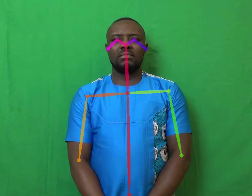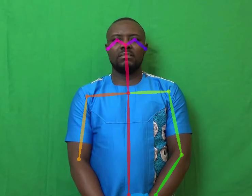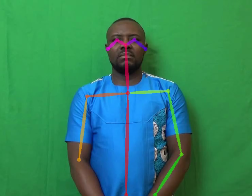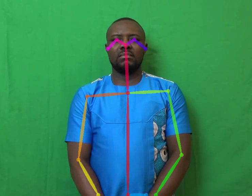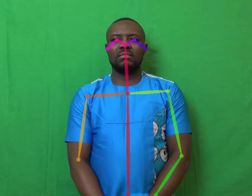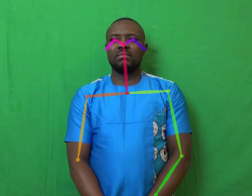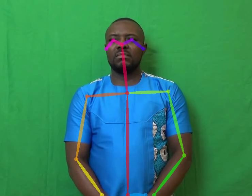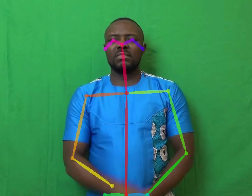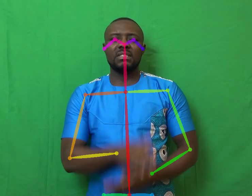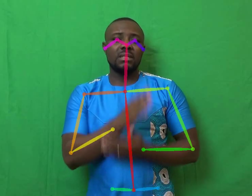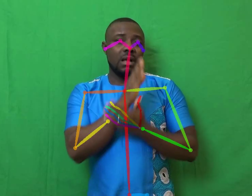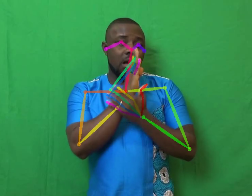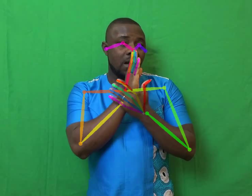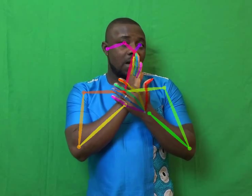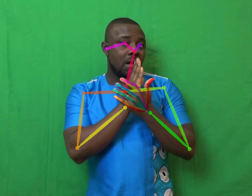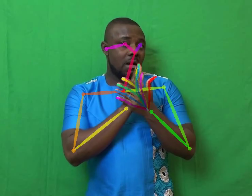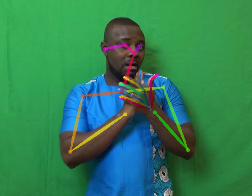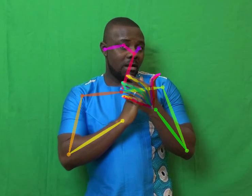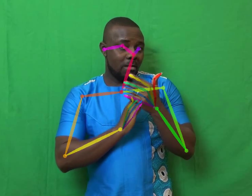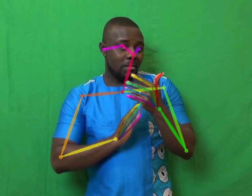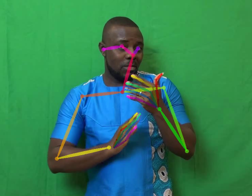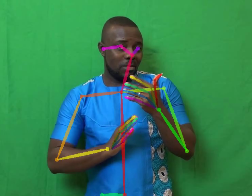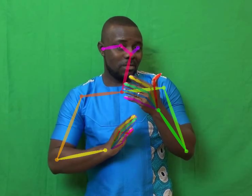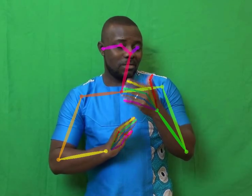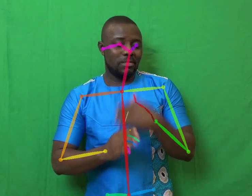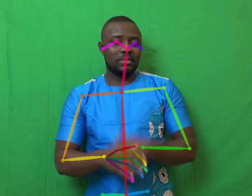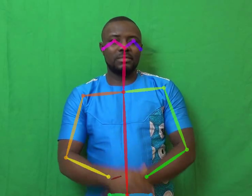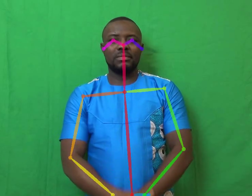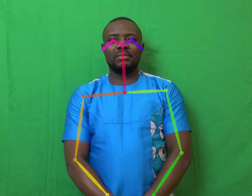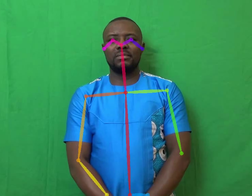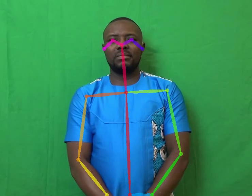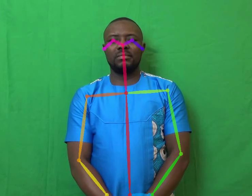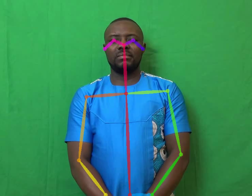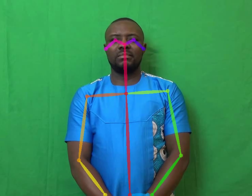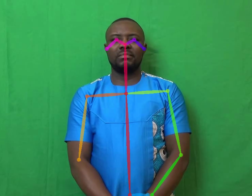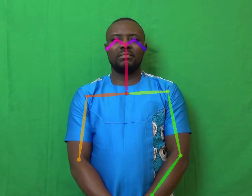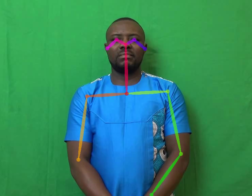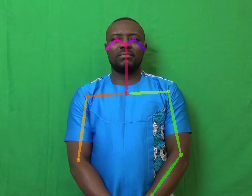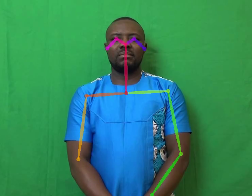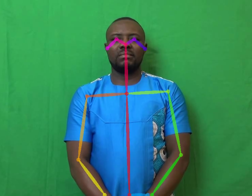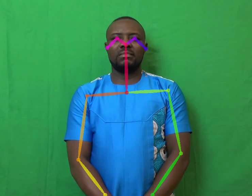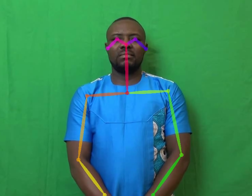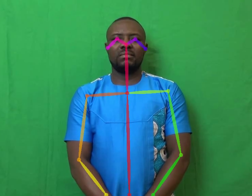humble